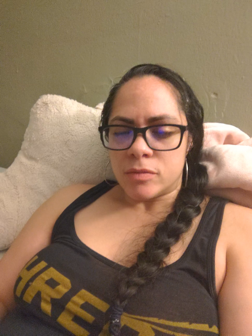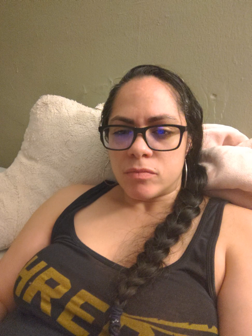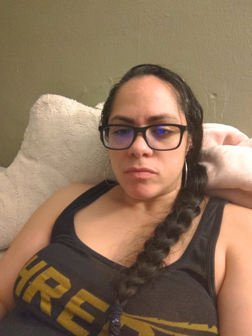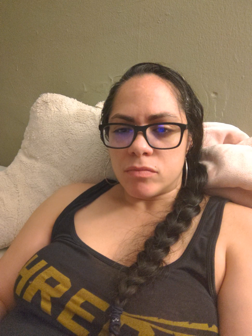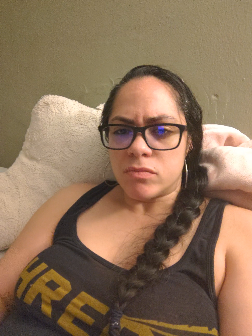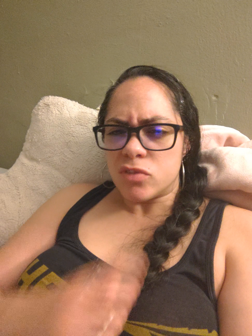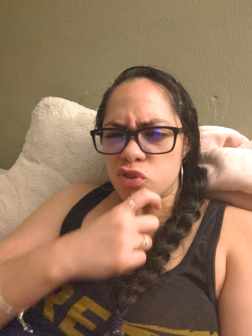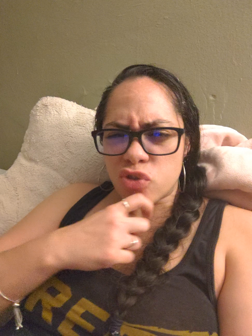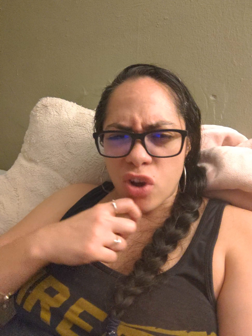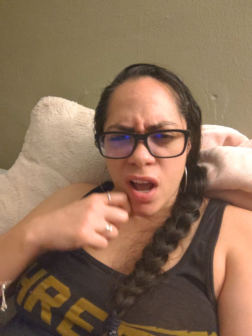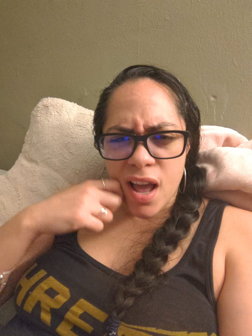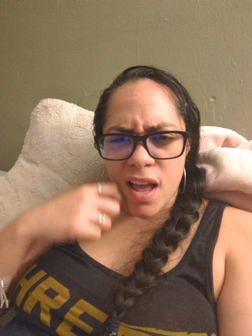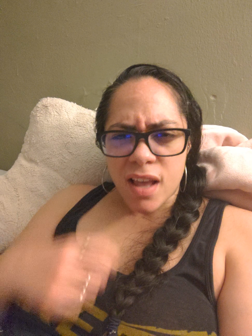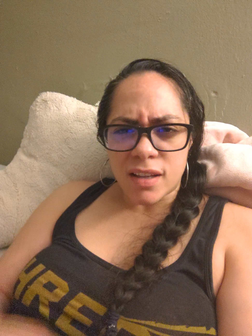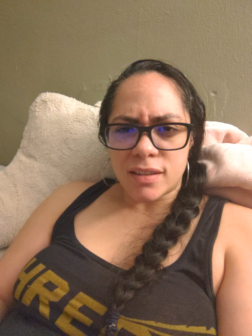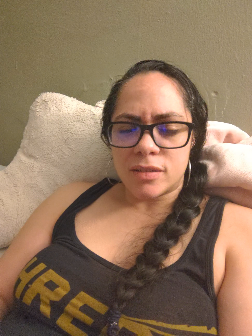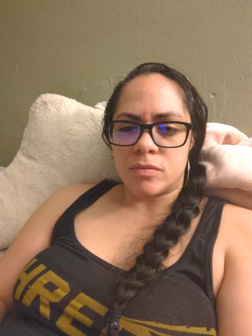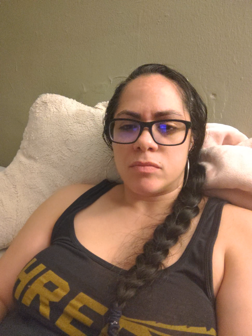dry